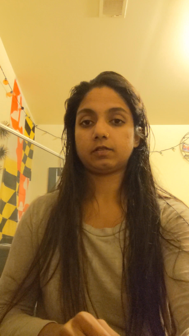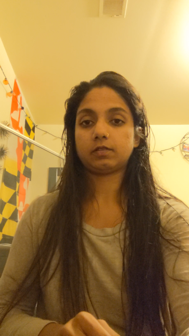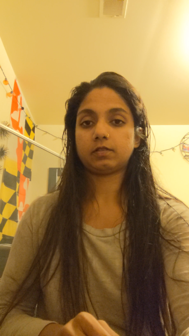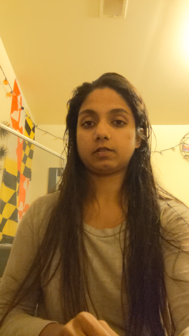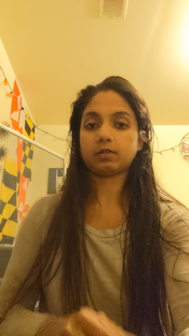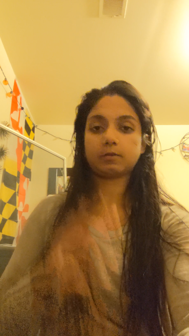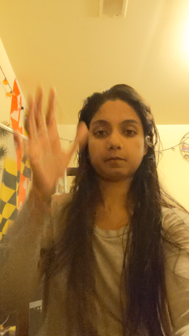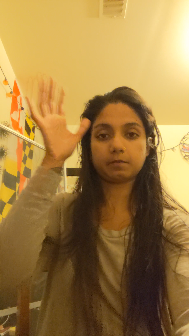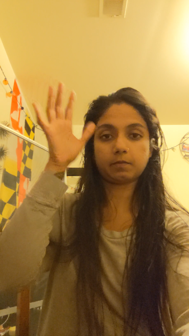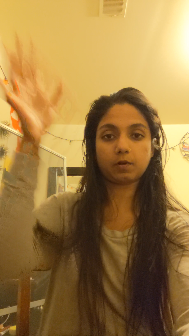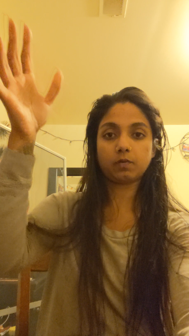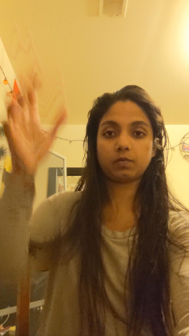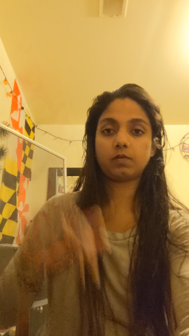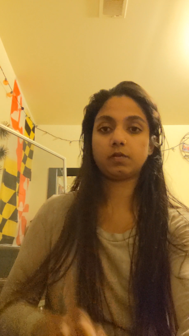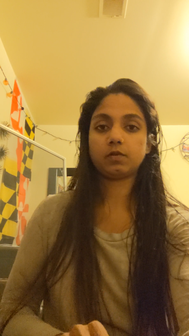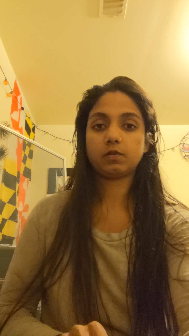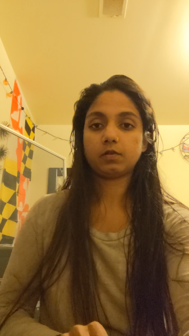moose